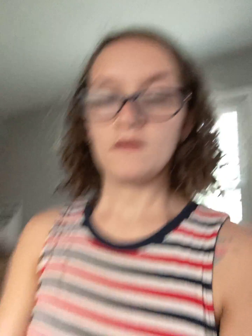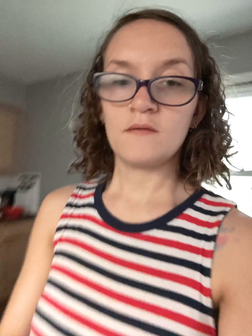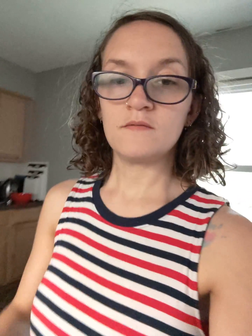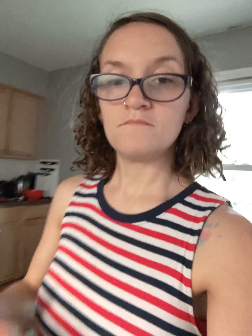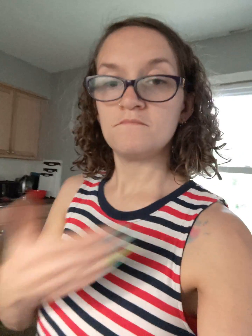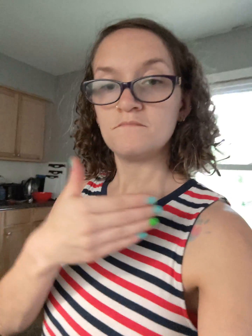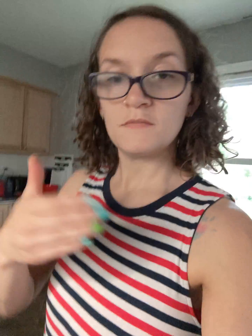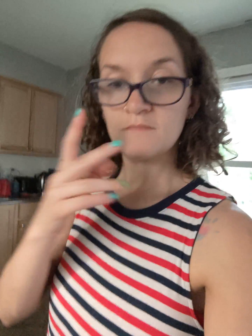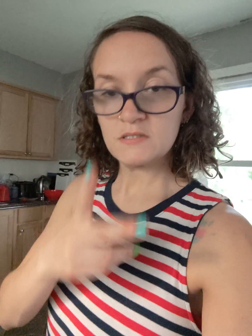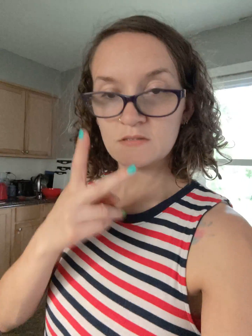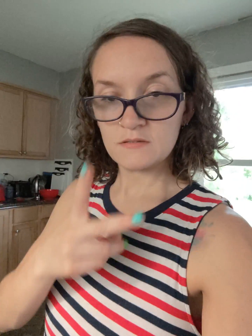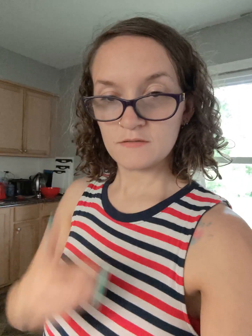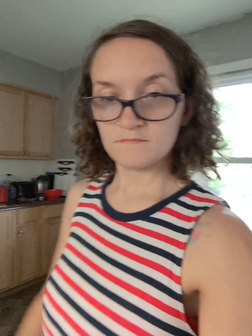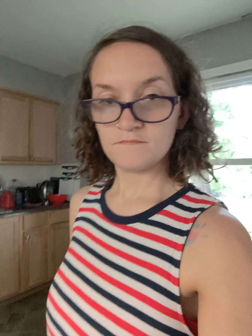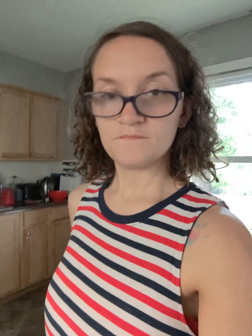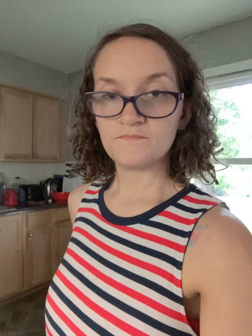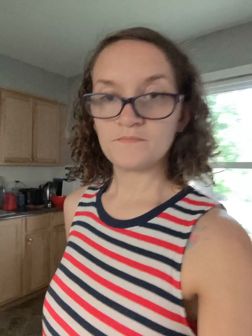babysitter